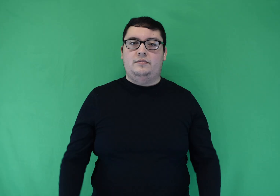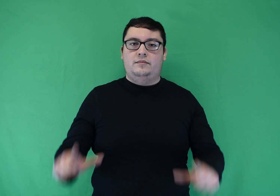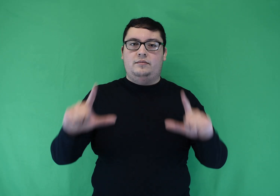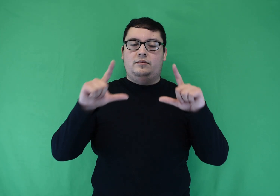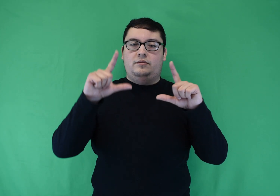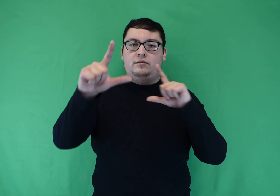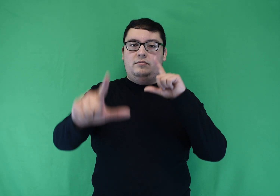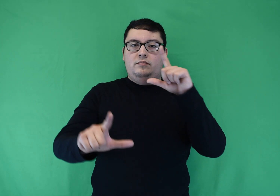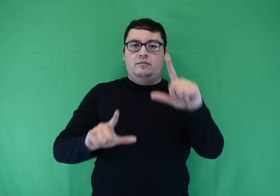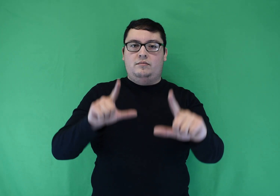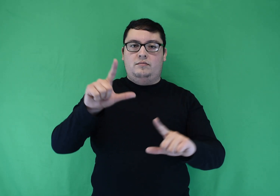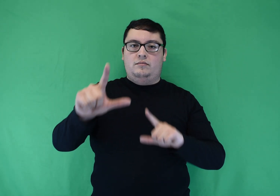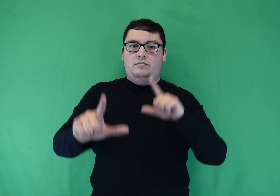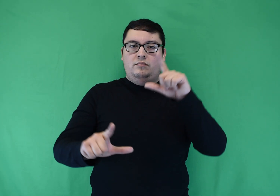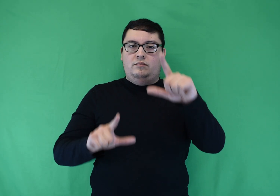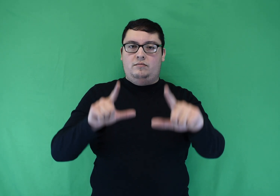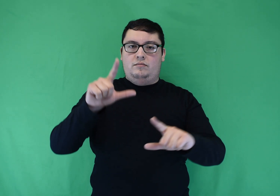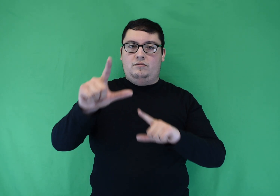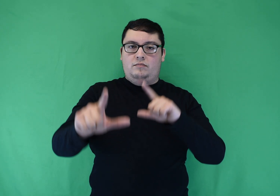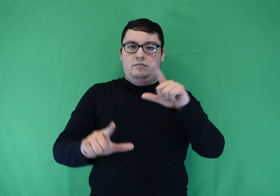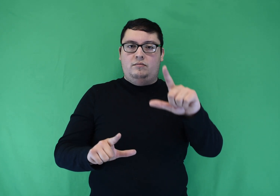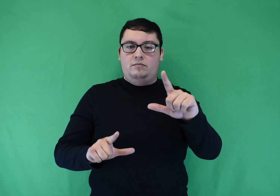LSM